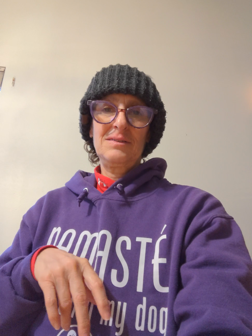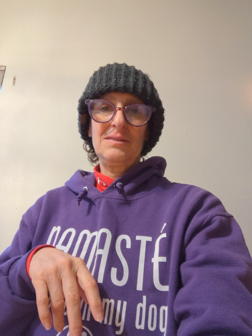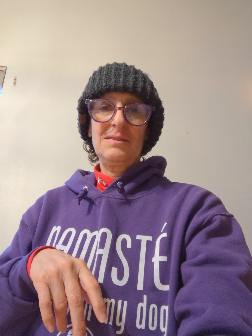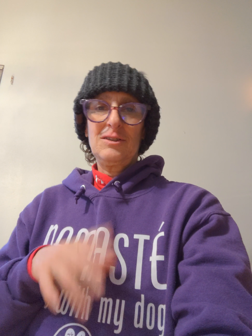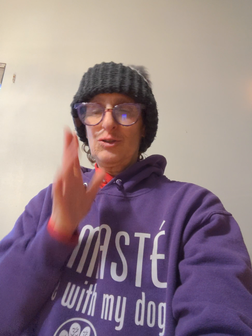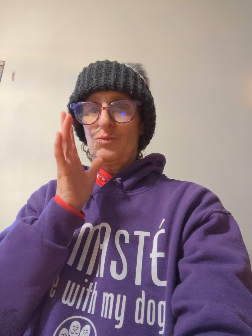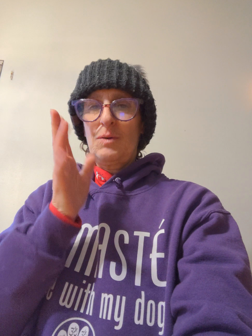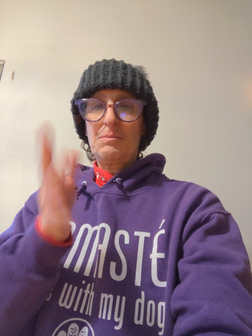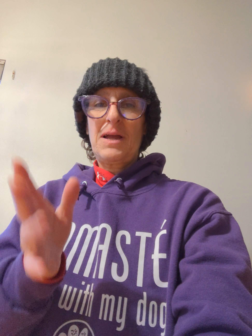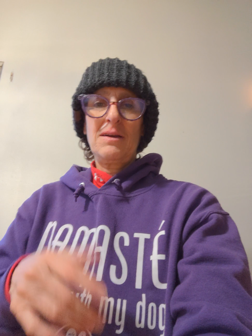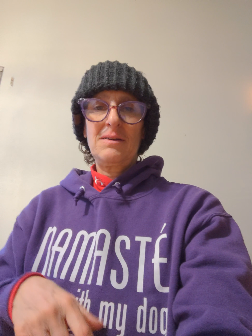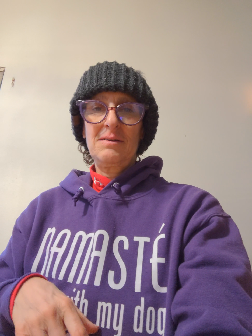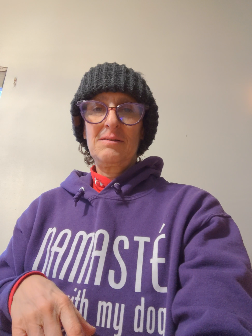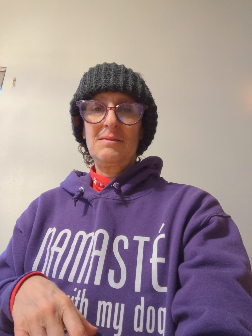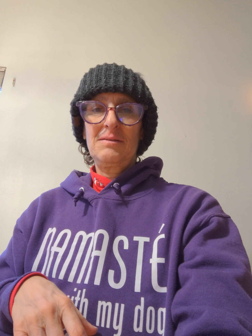grandma